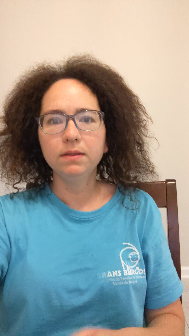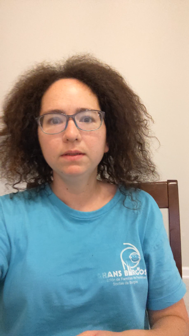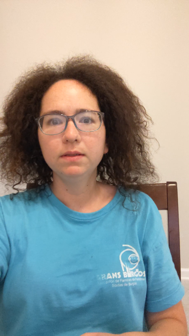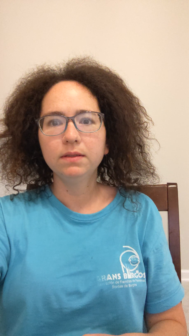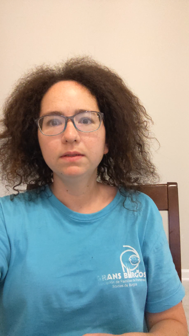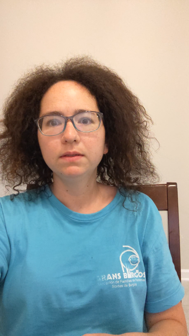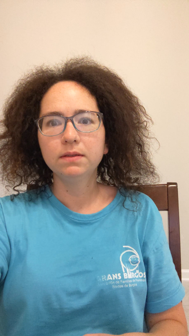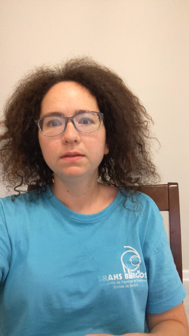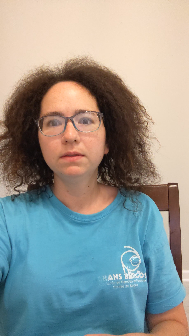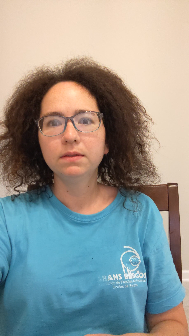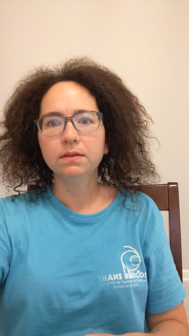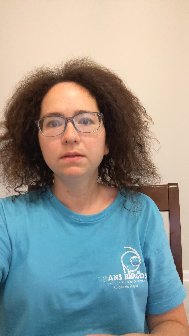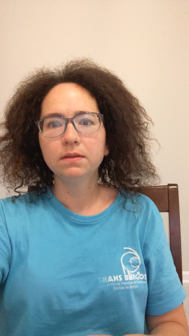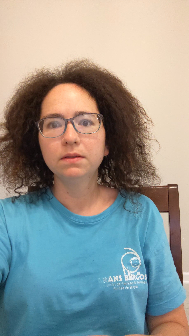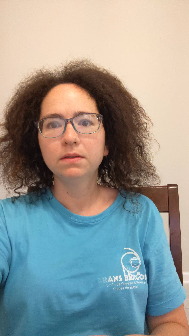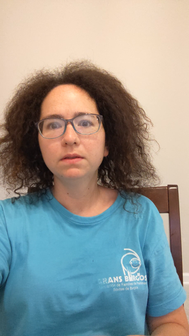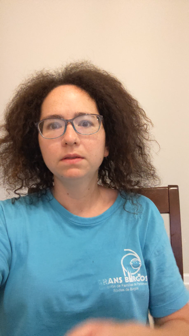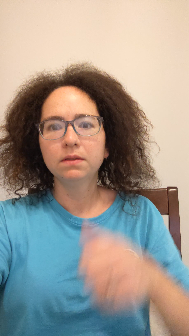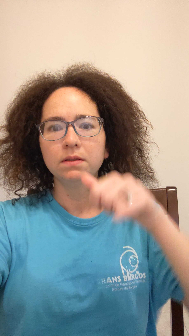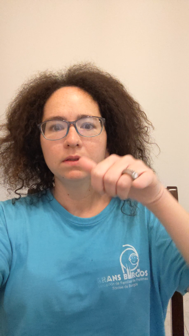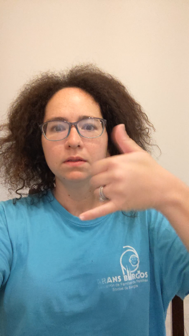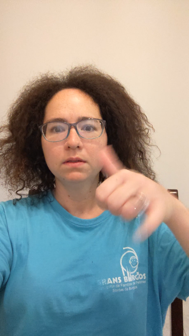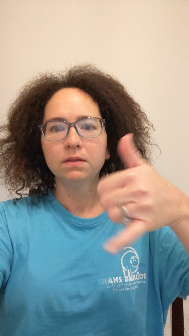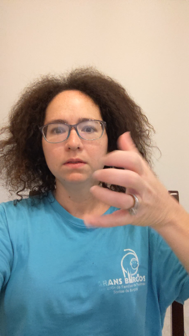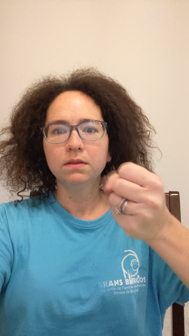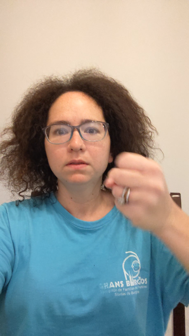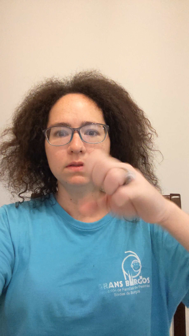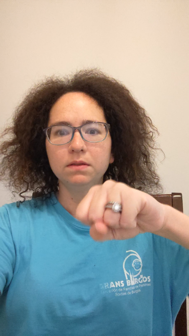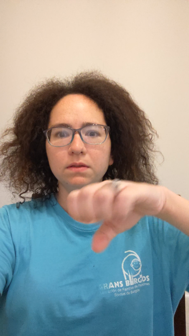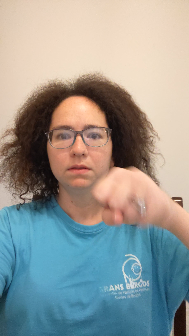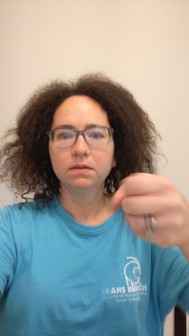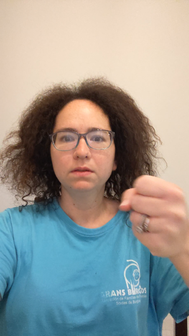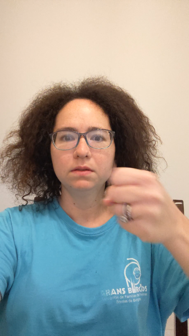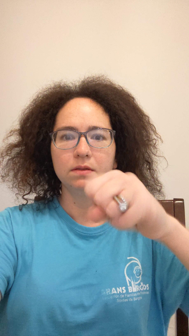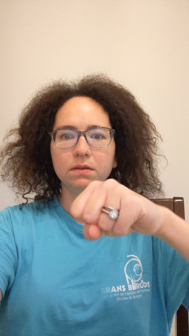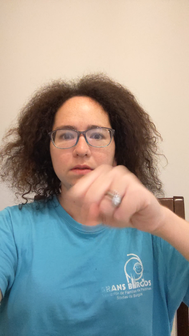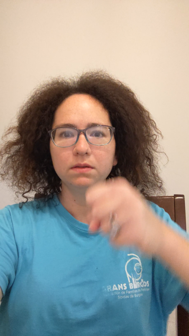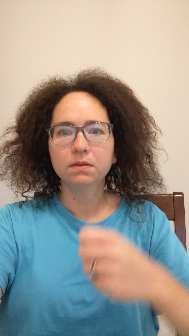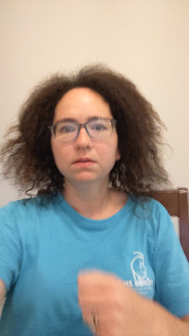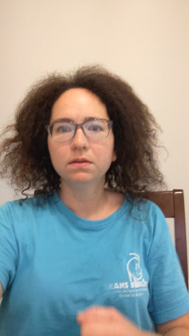play dough